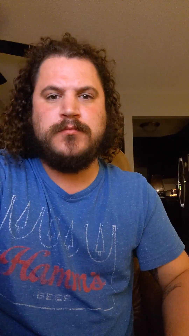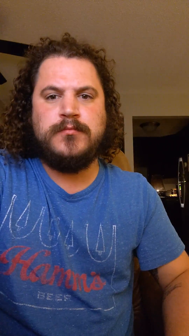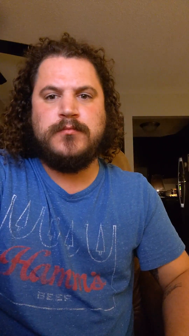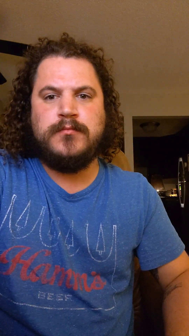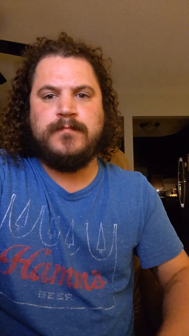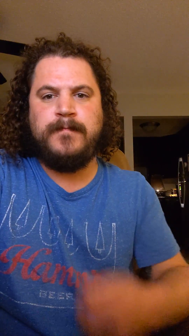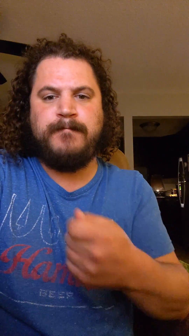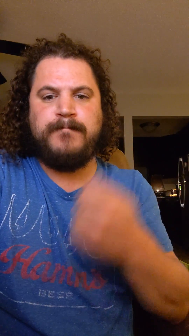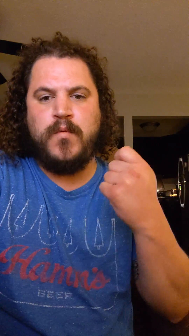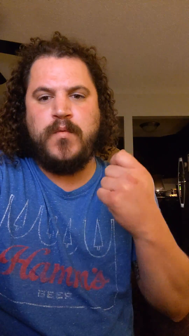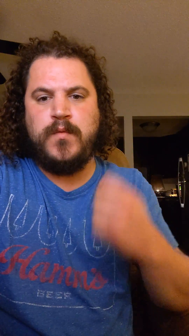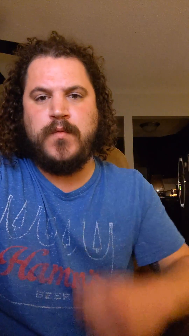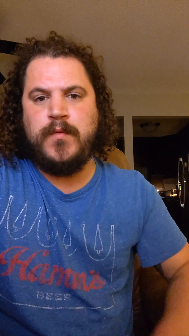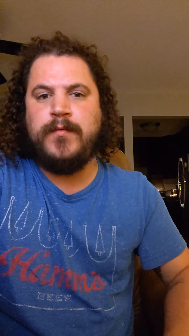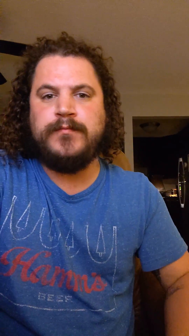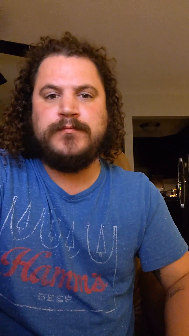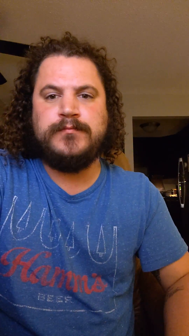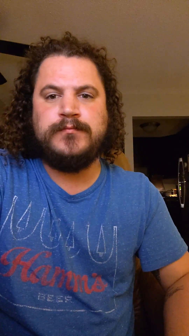pull